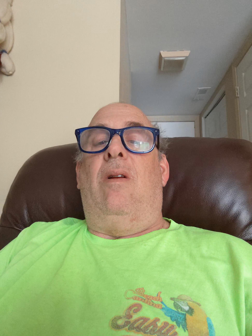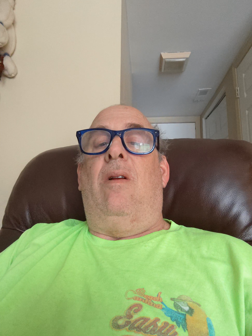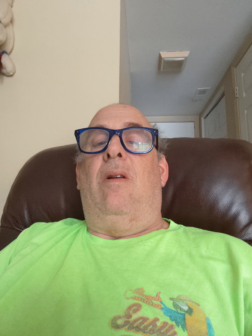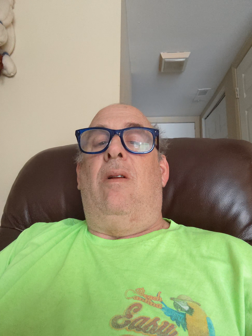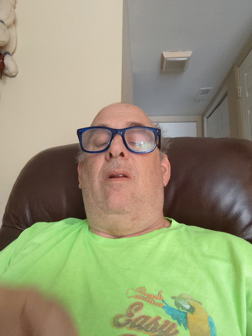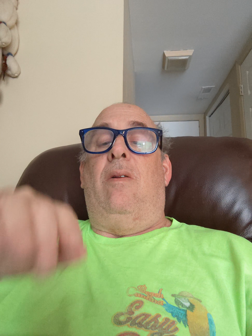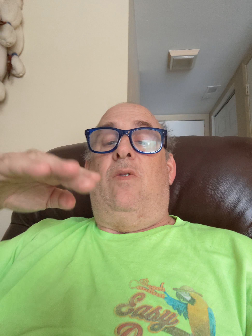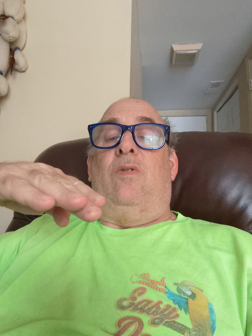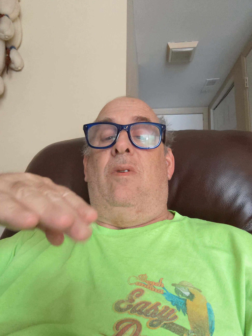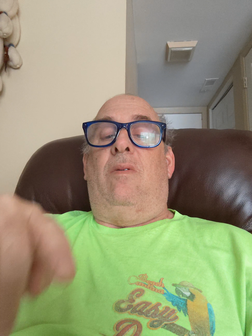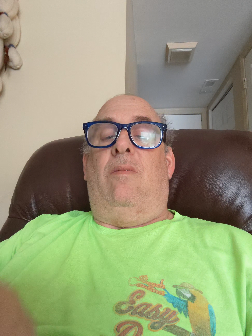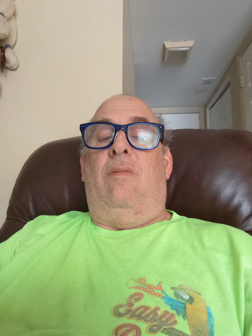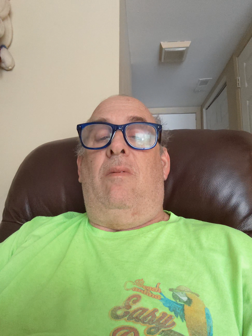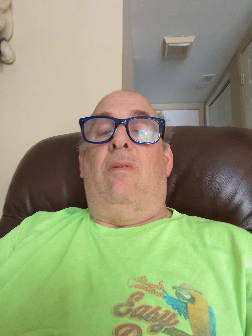child